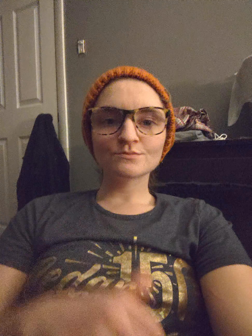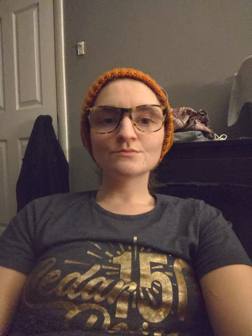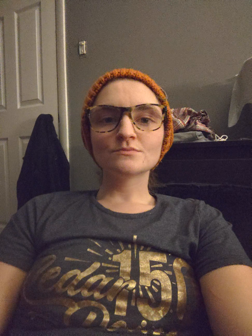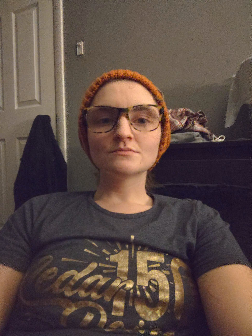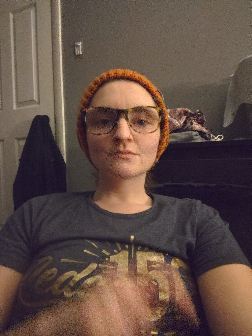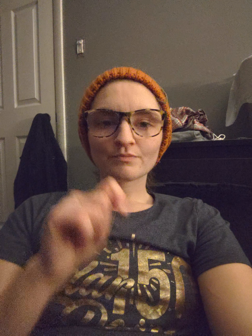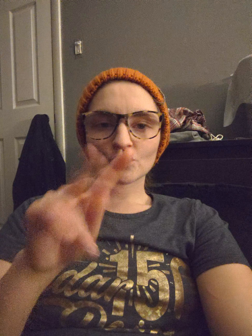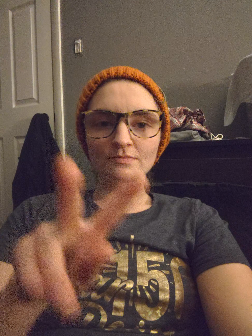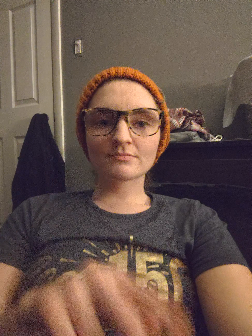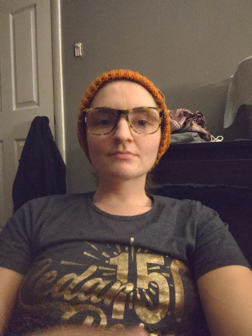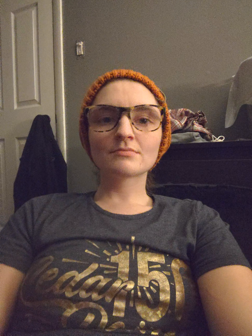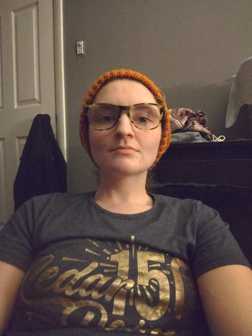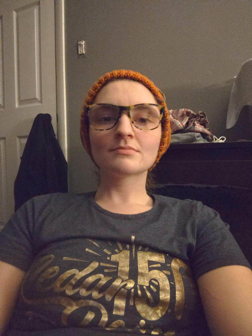TV